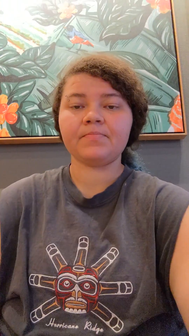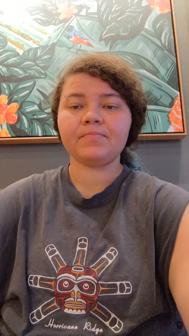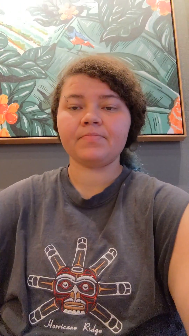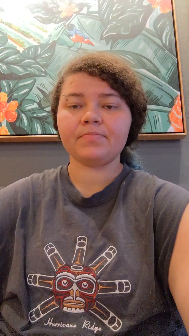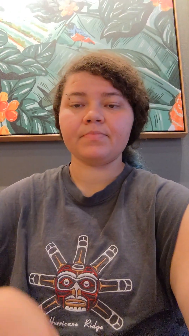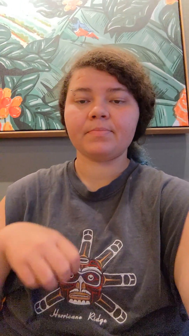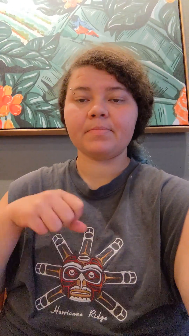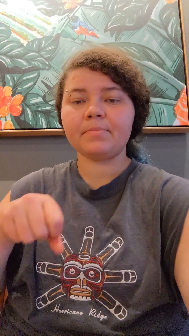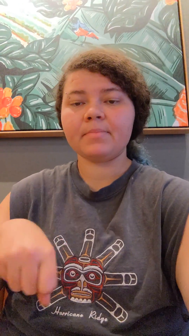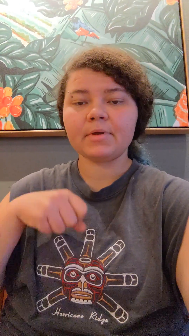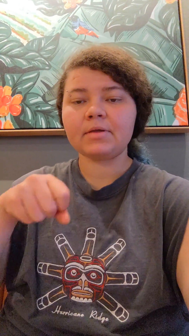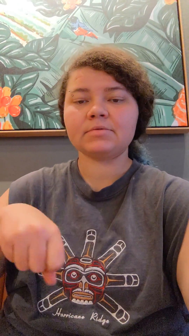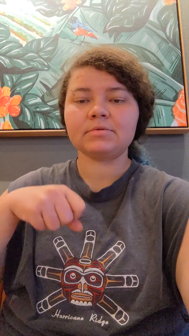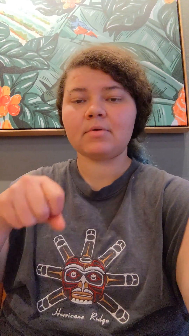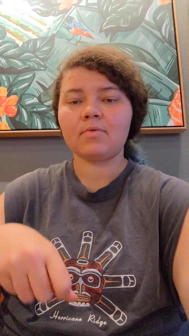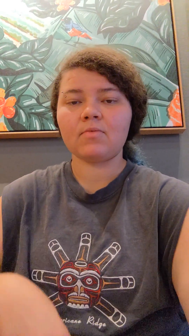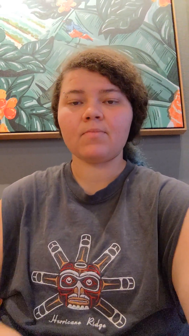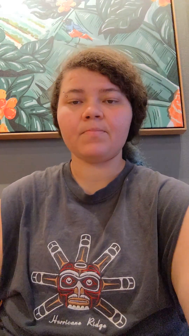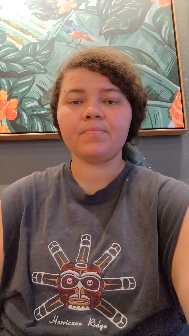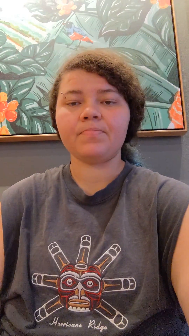bicycle